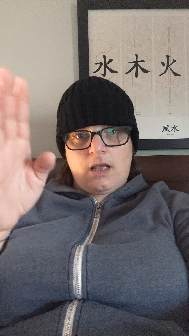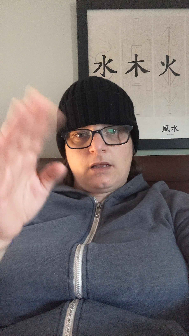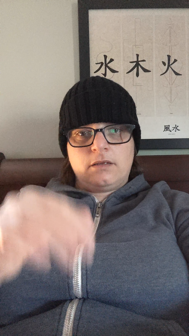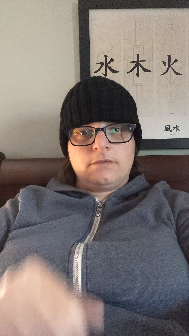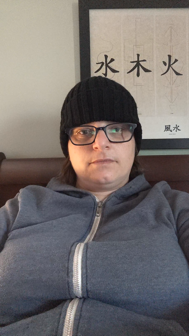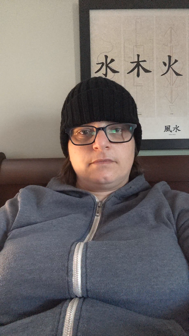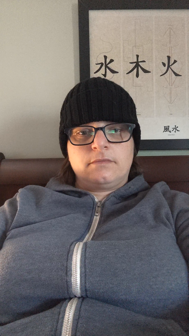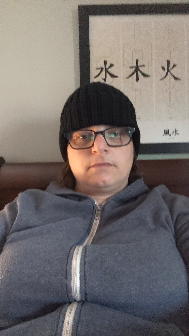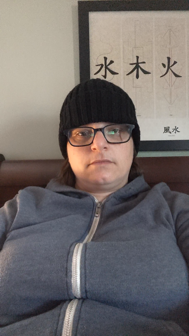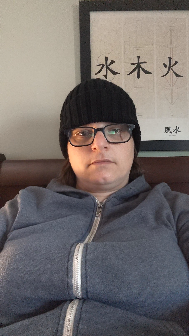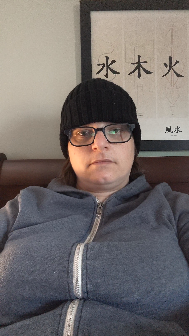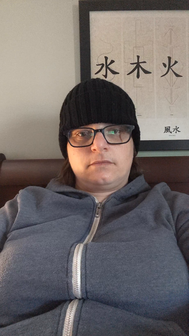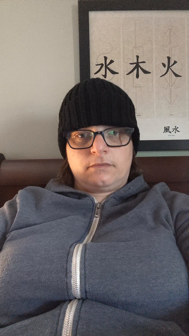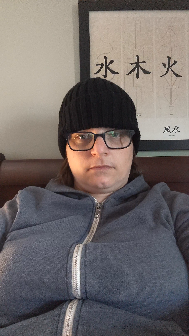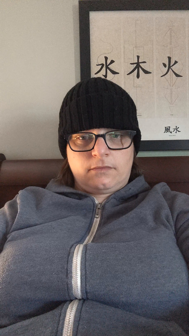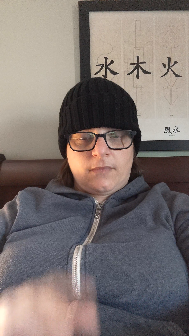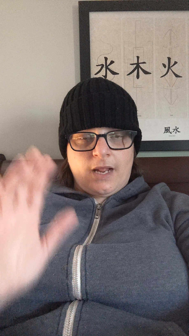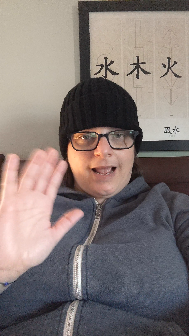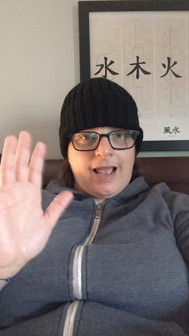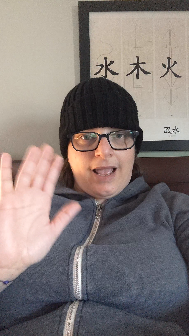hi